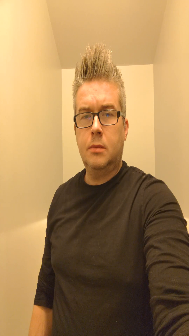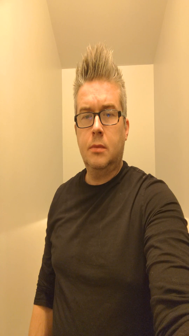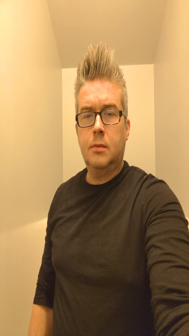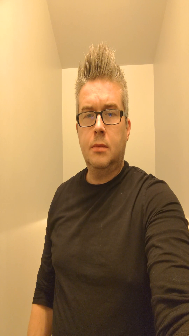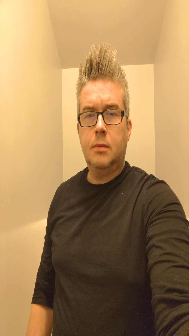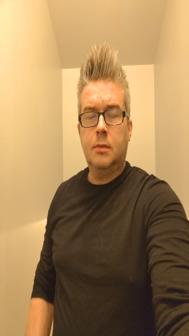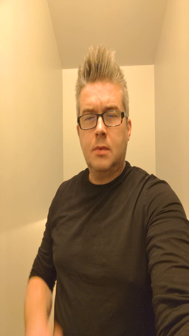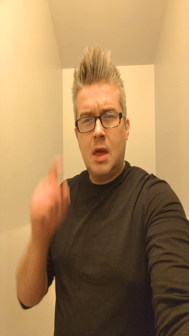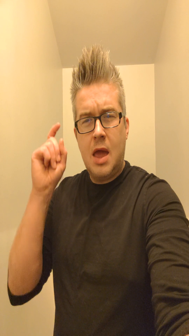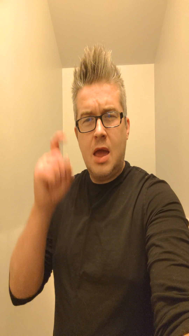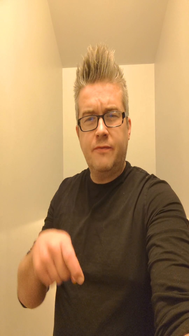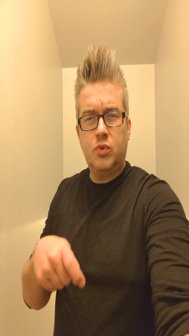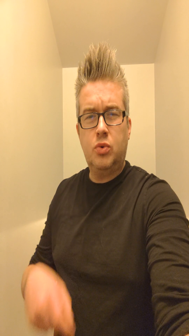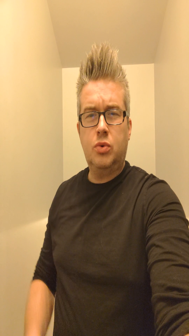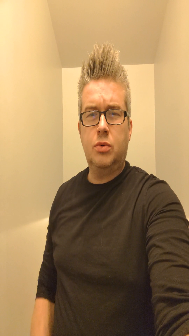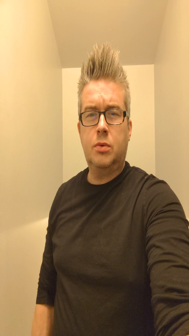have to